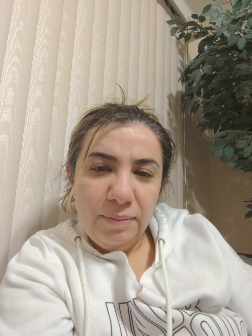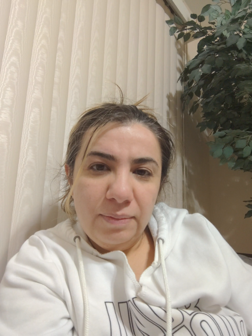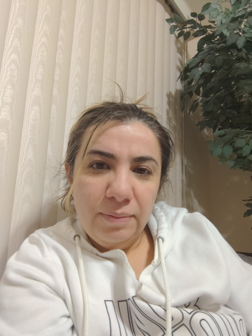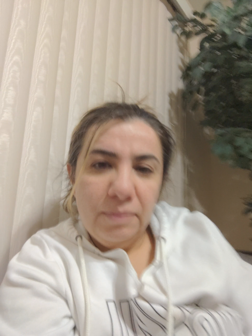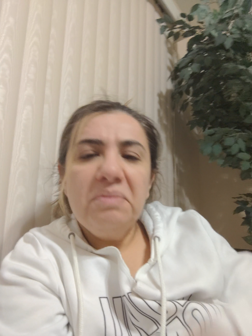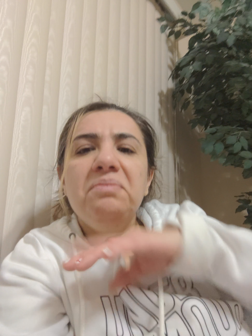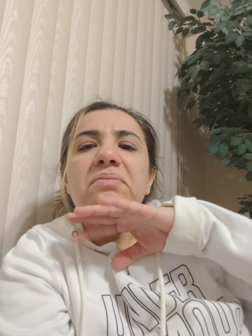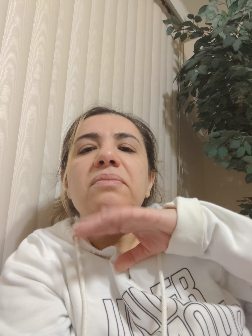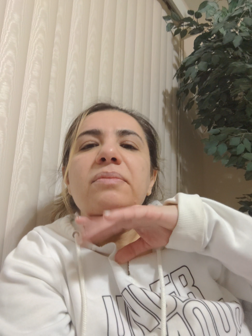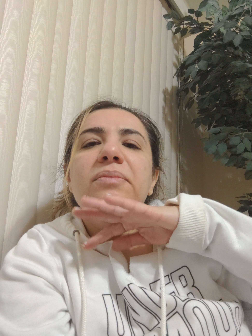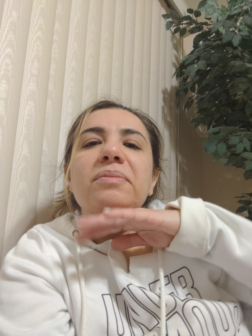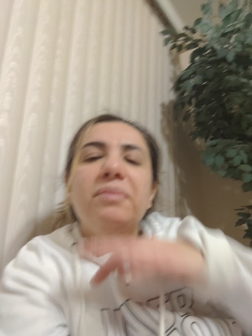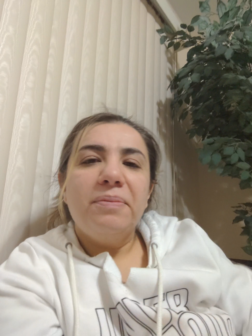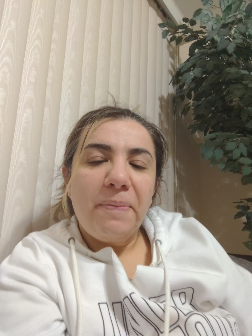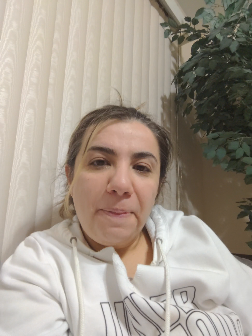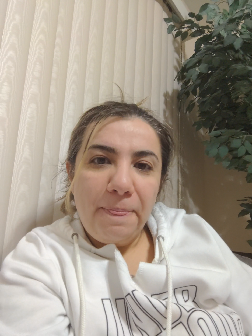dirty